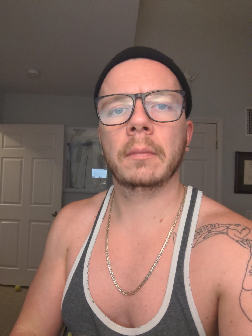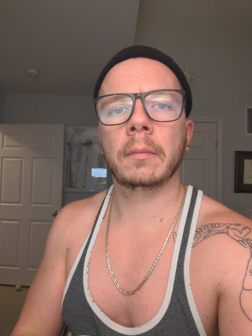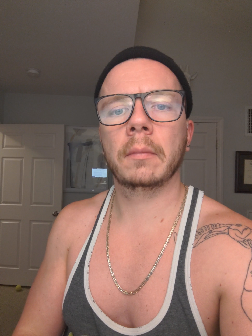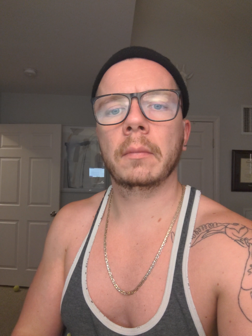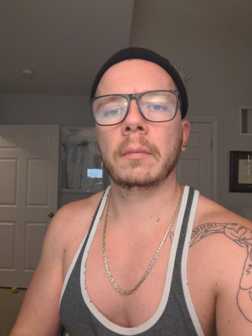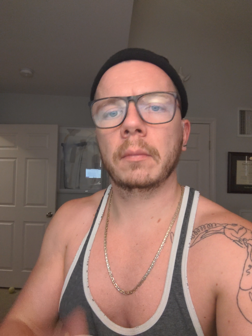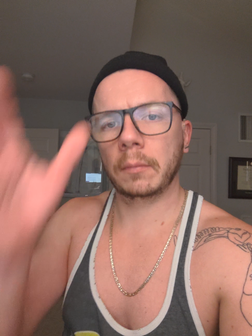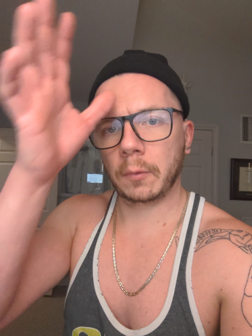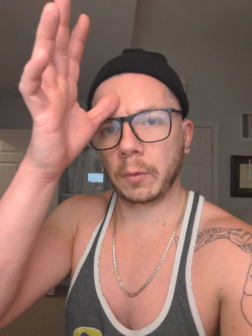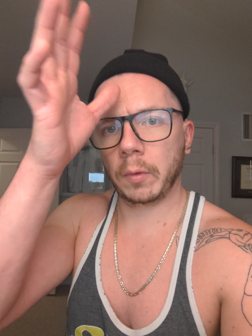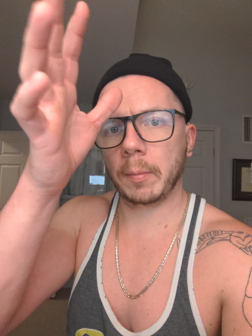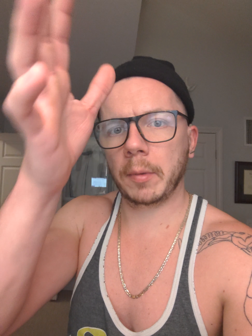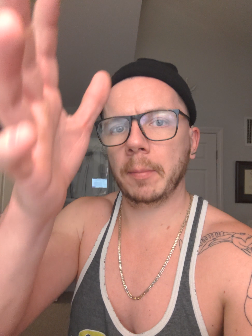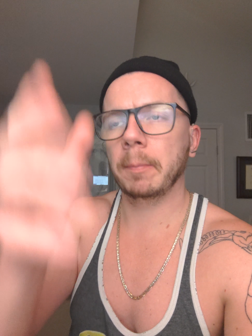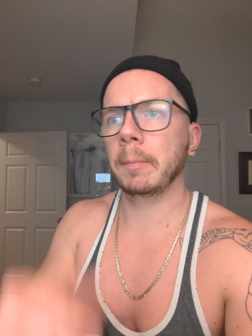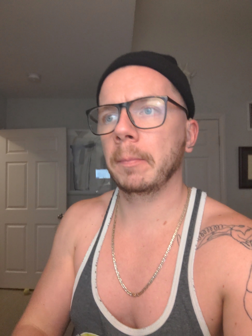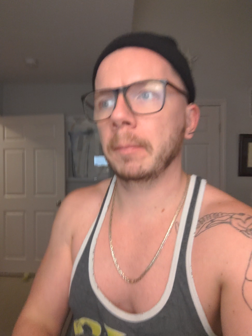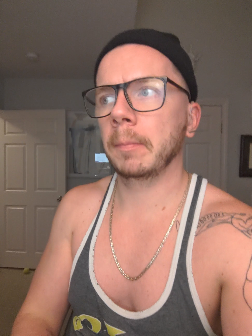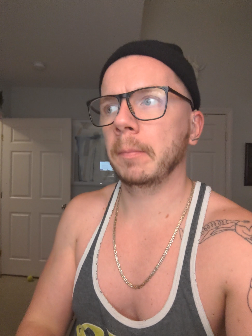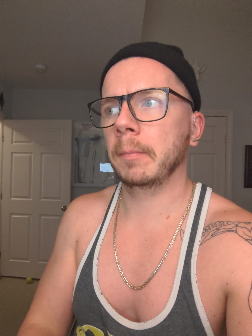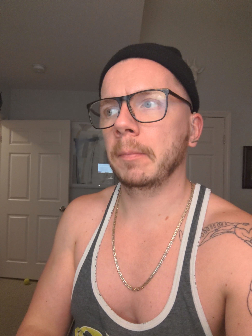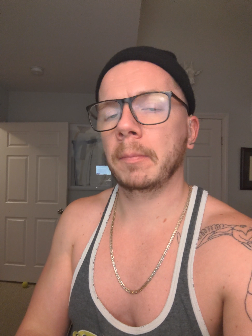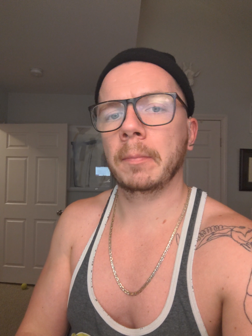grandpa